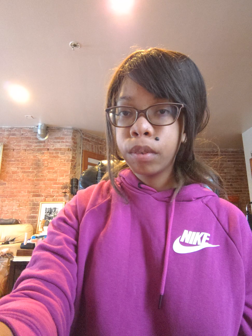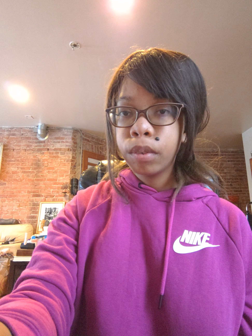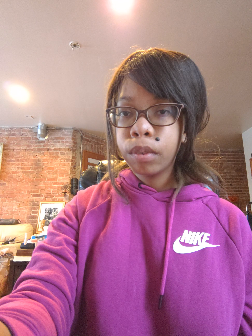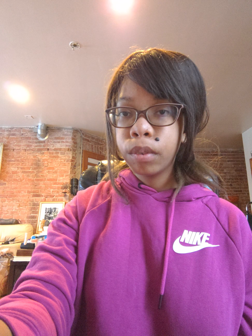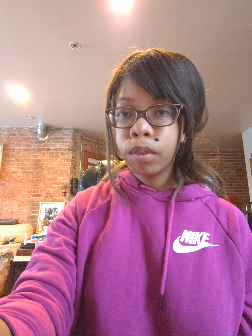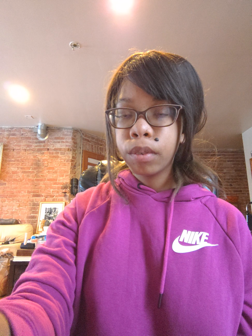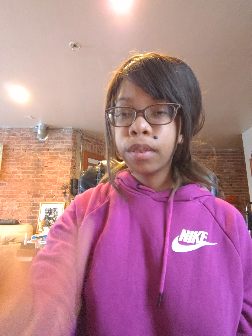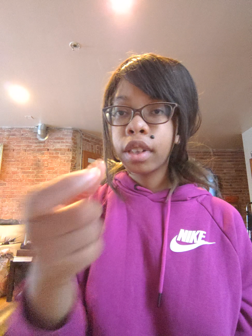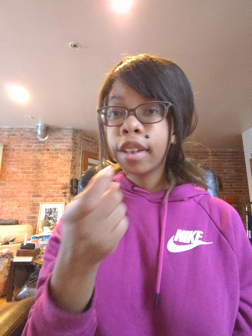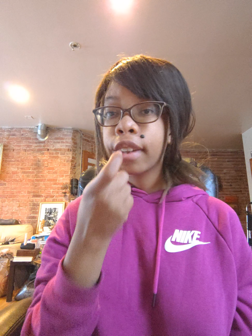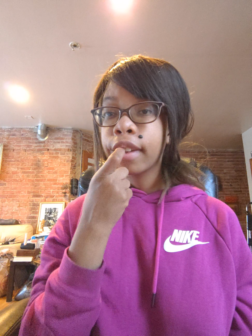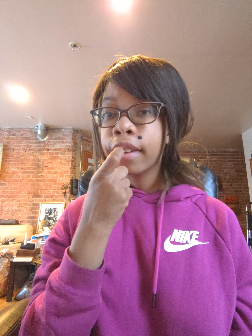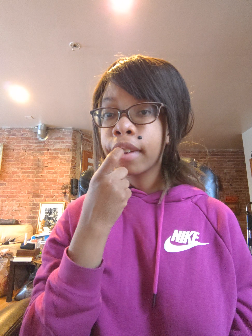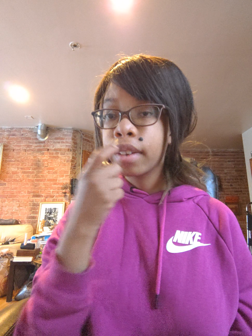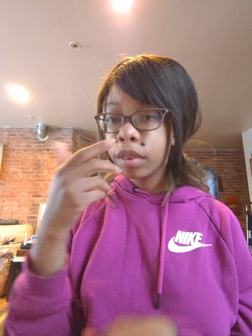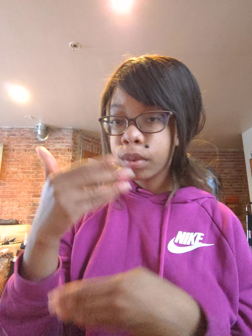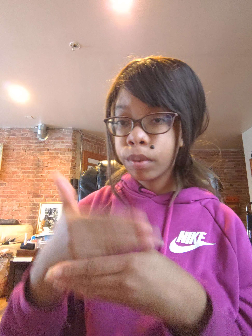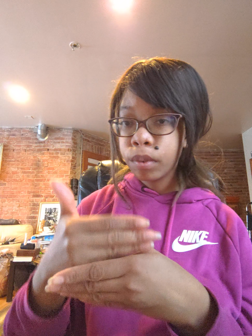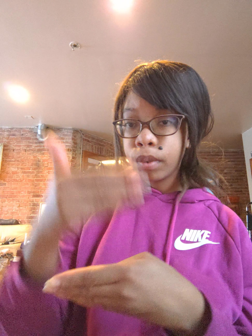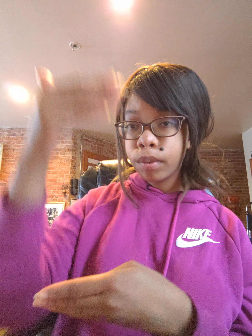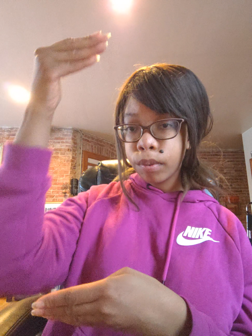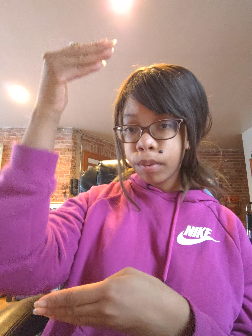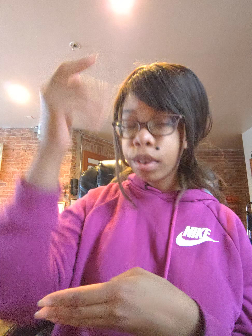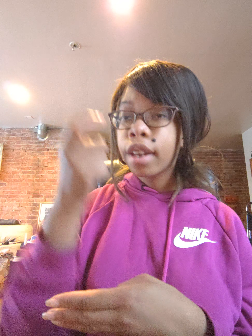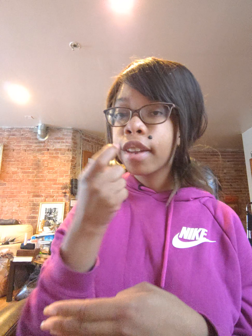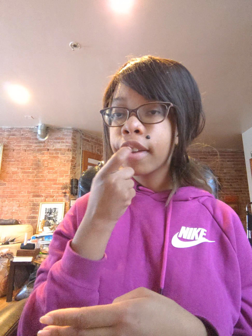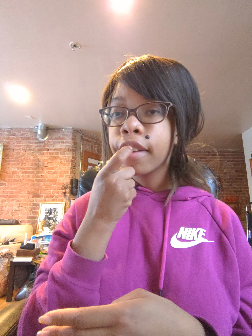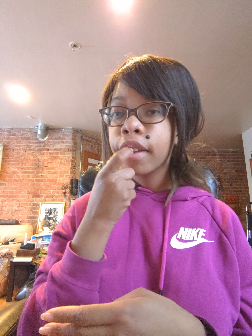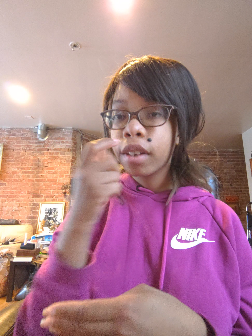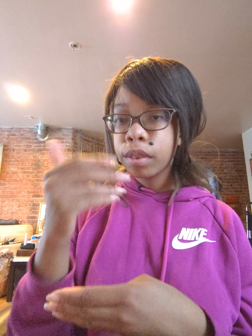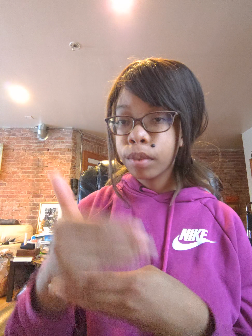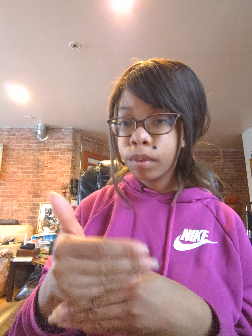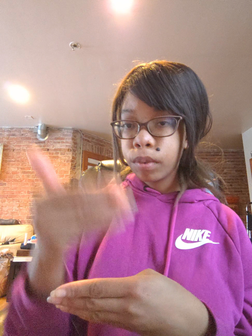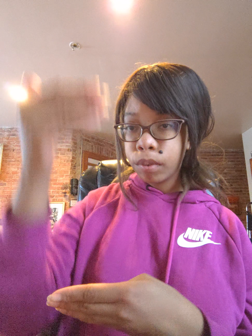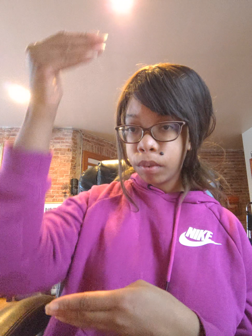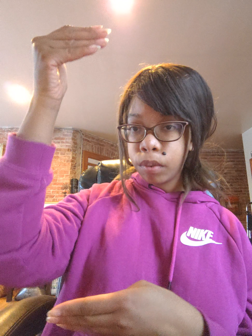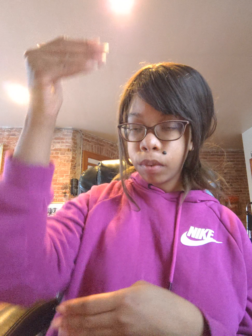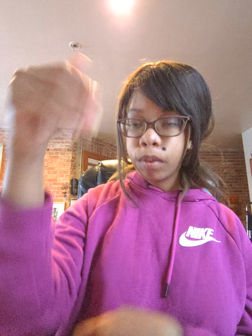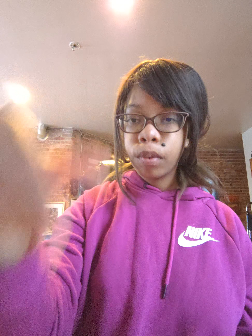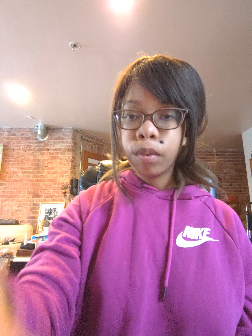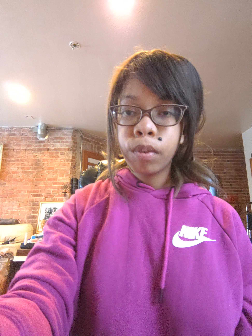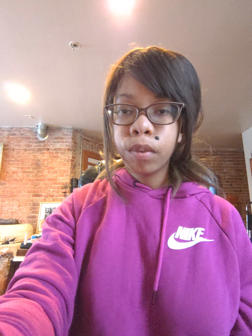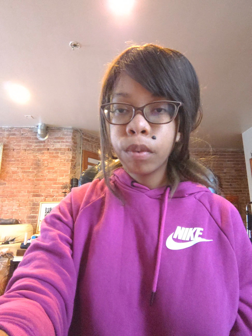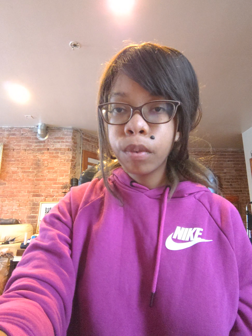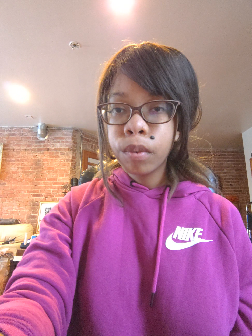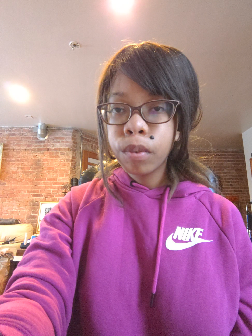window